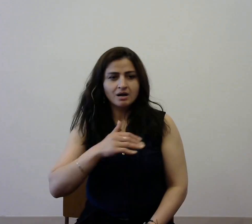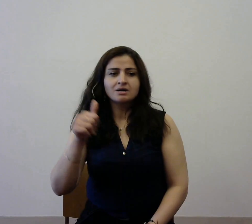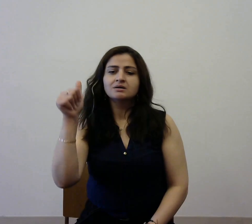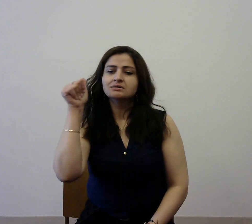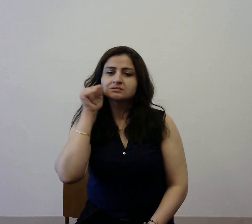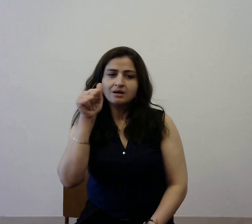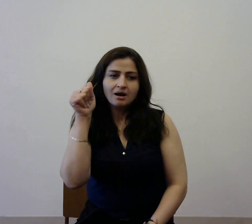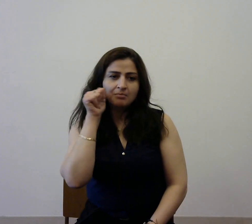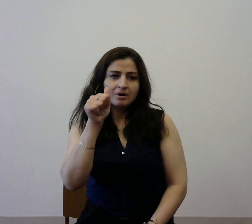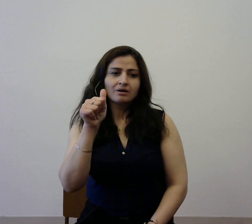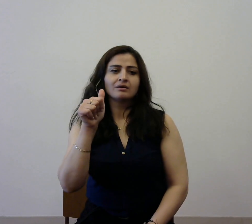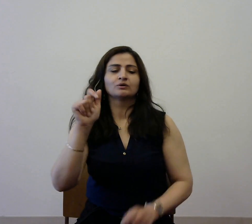sabah